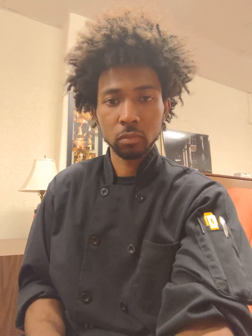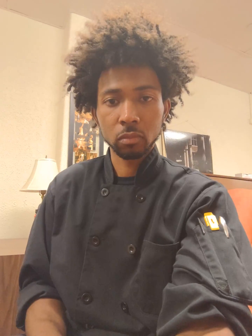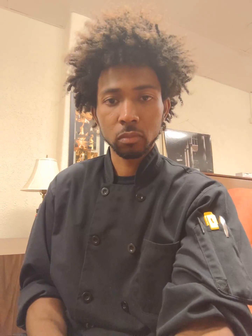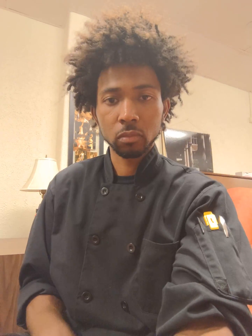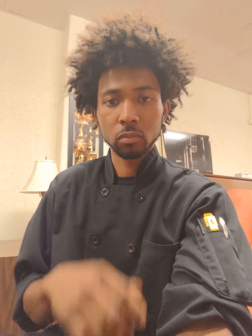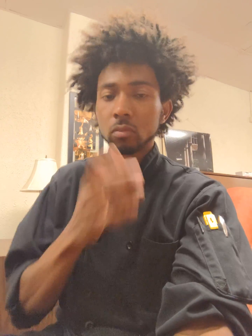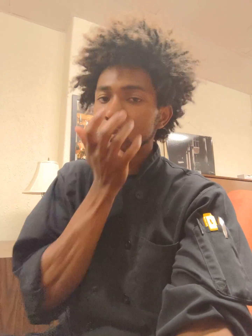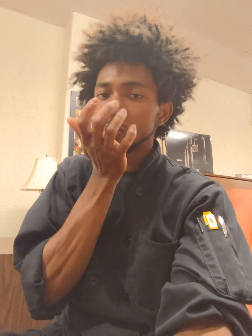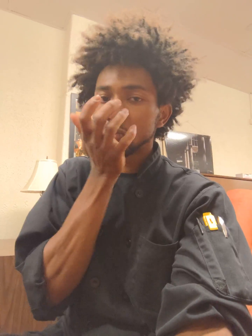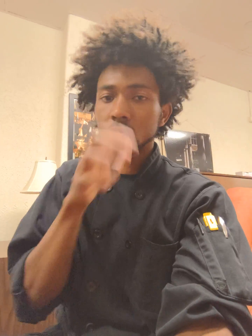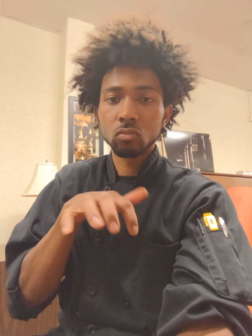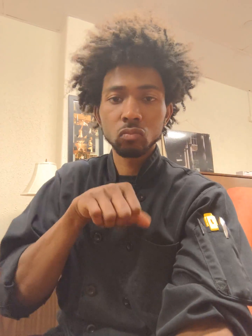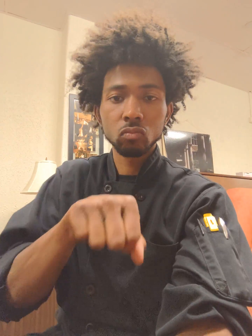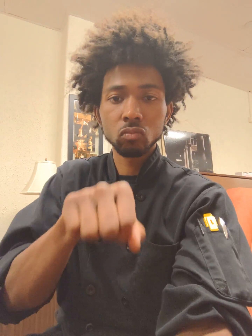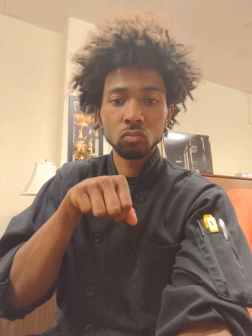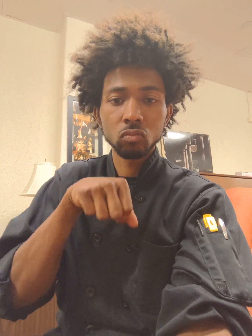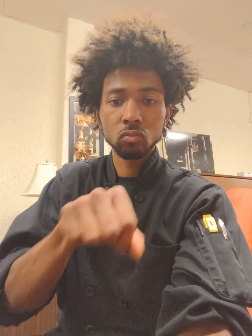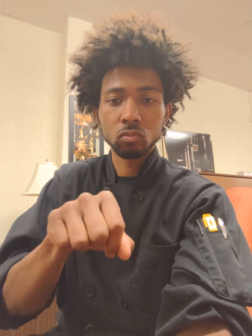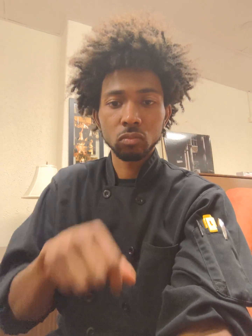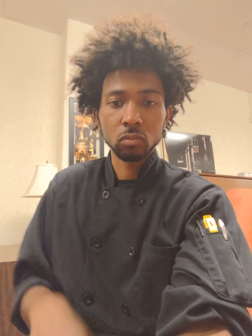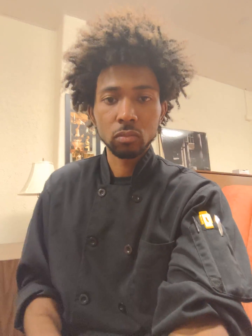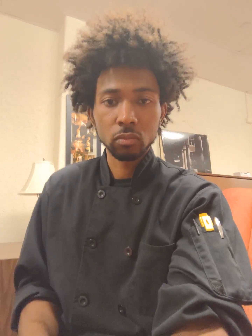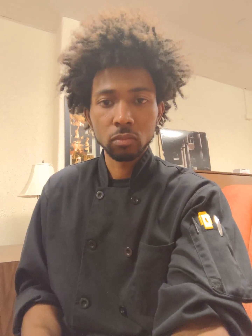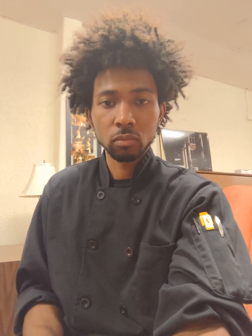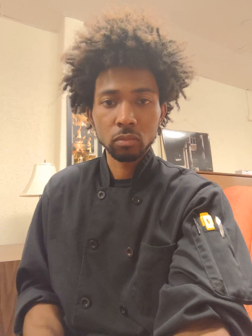lawn mower